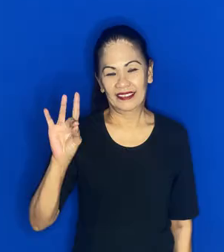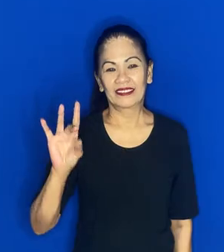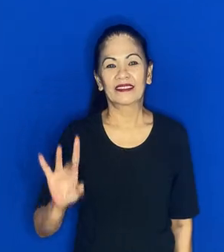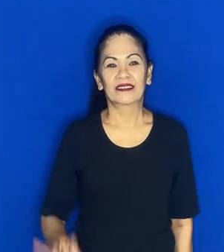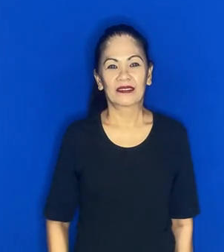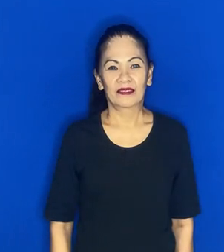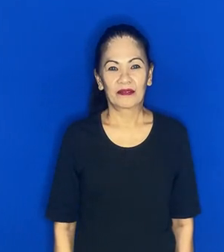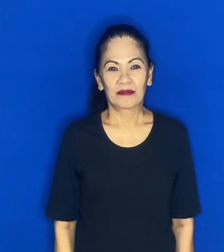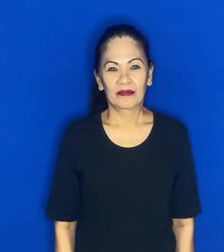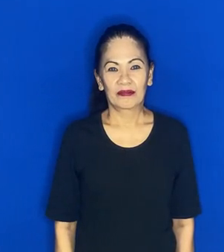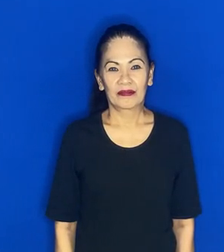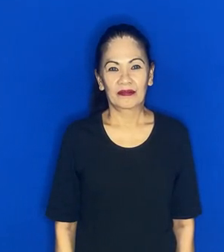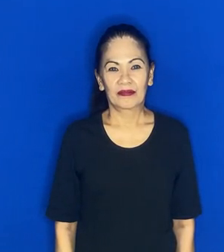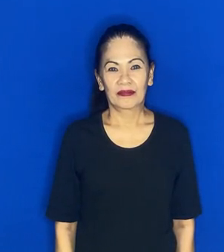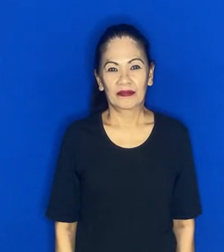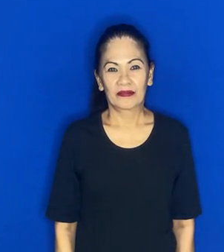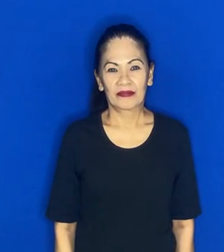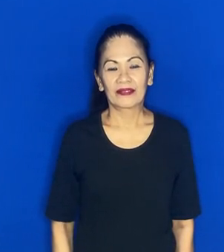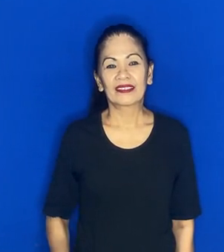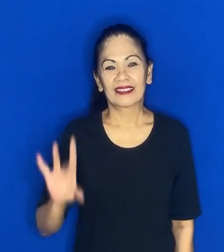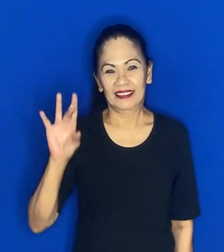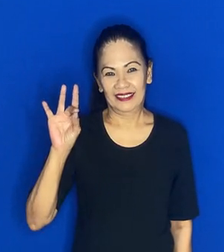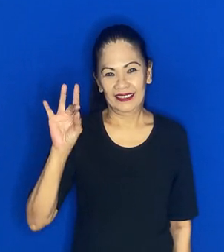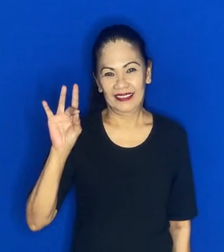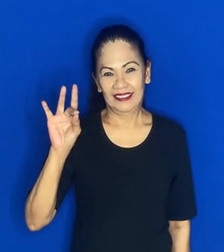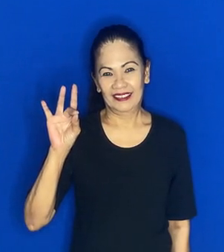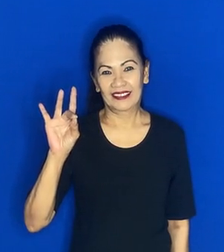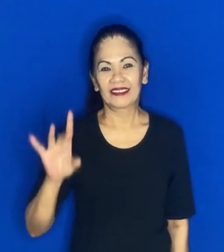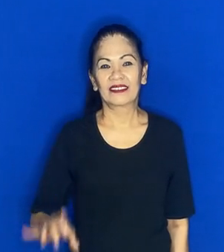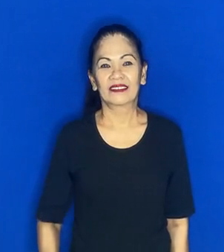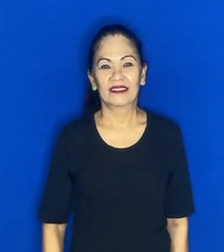eight